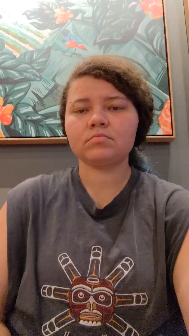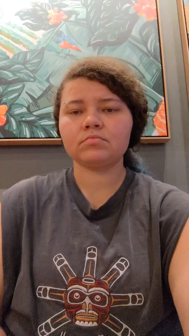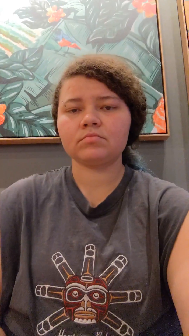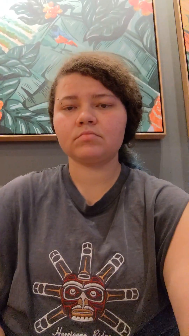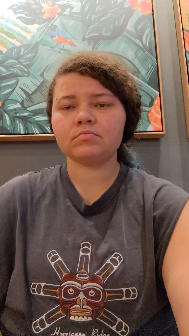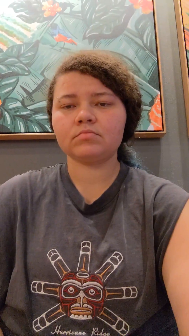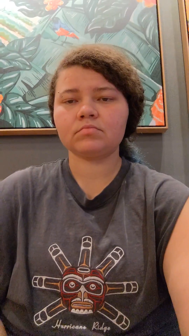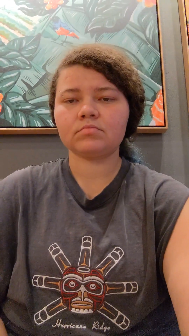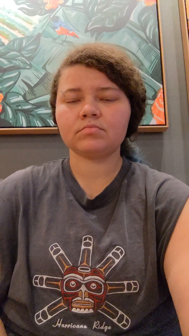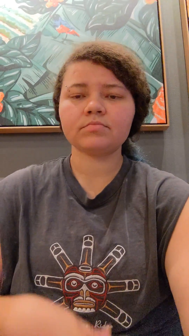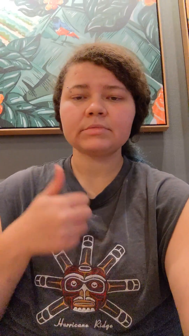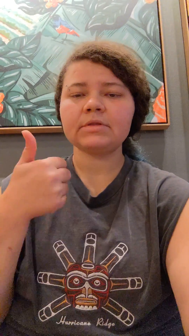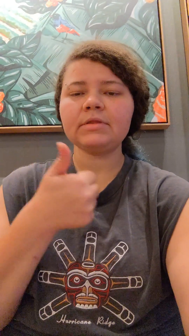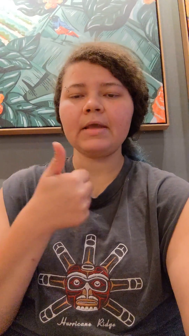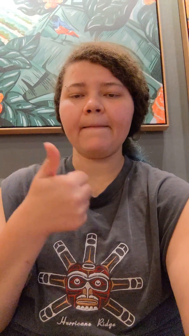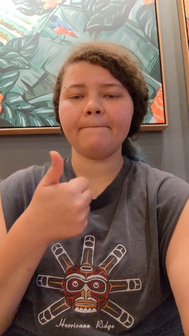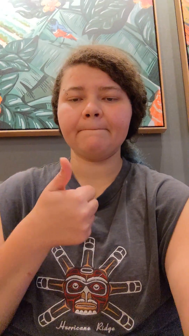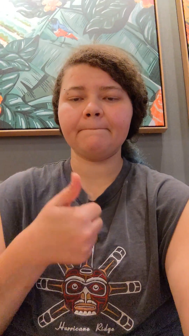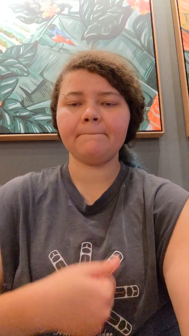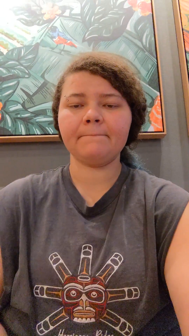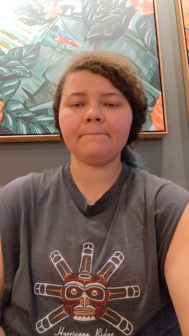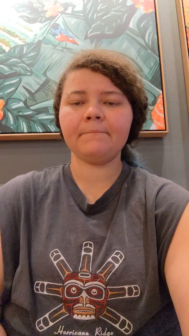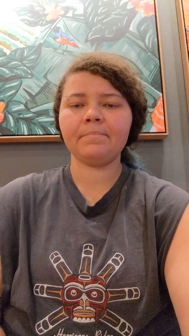game